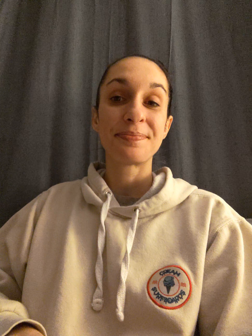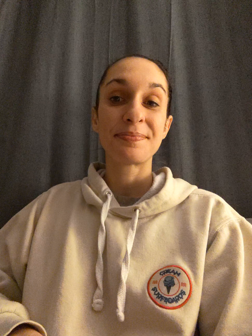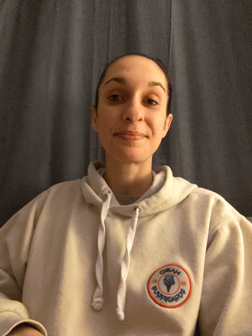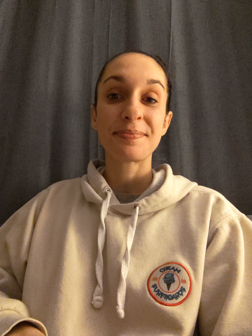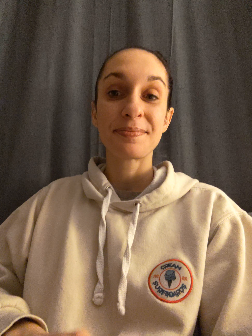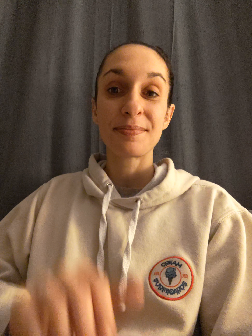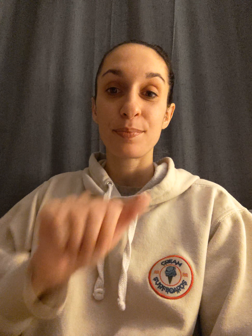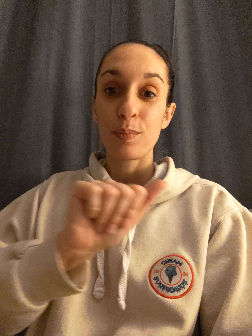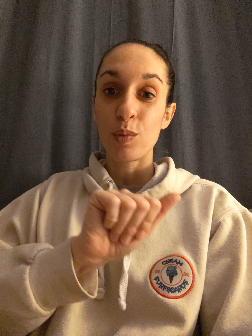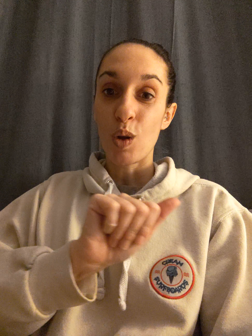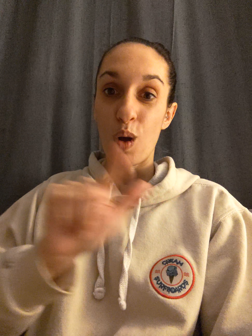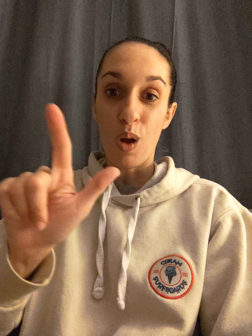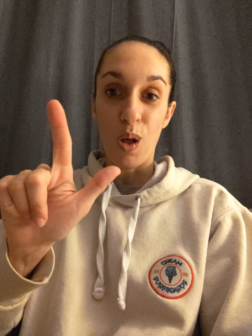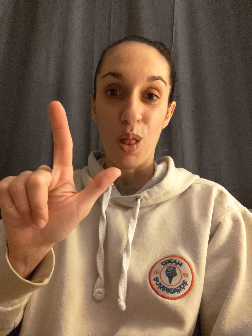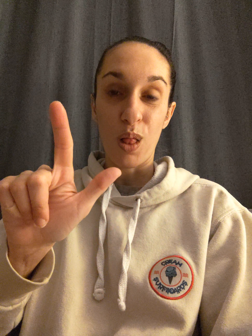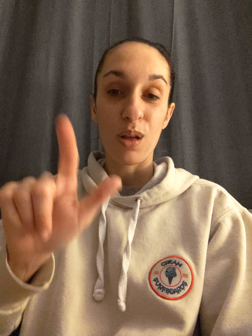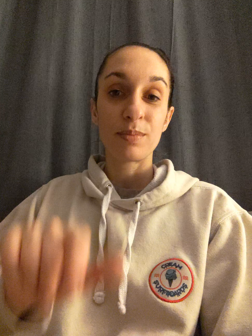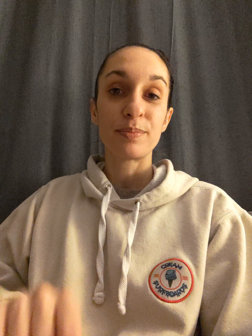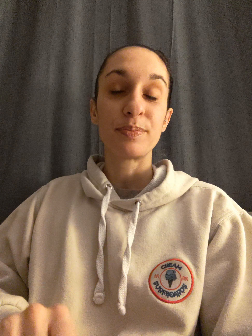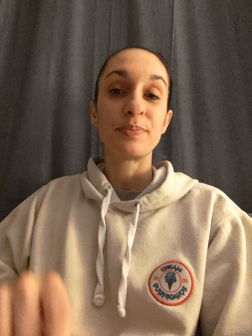all